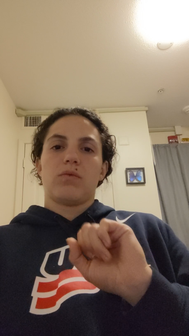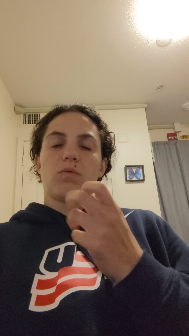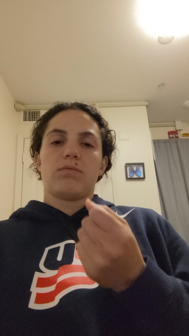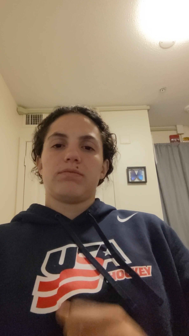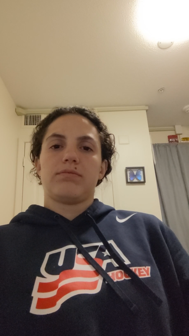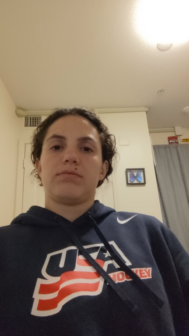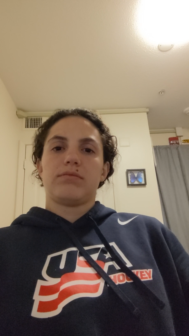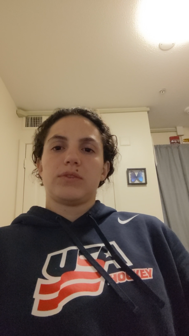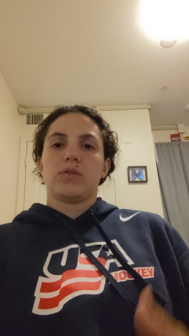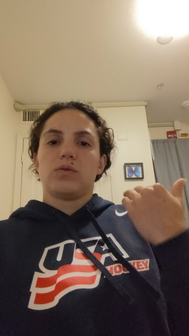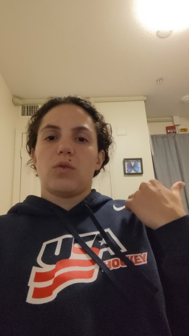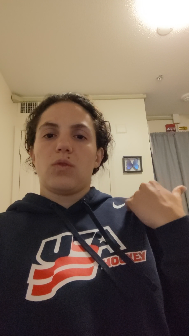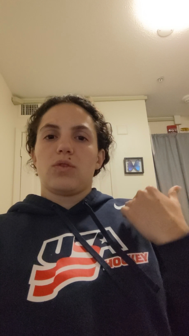shoulder